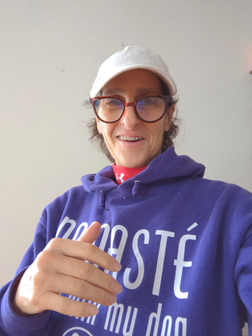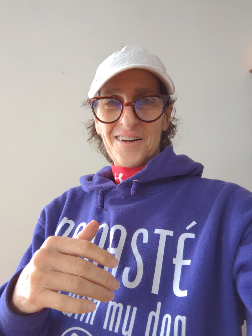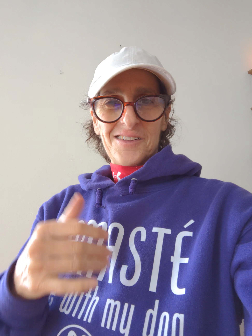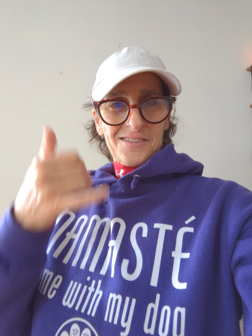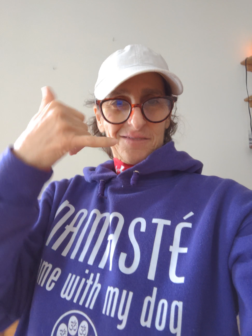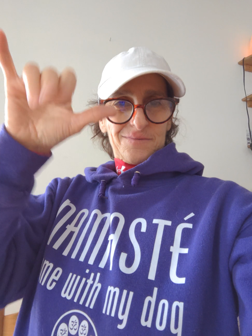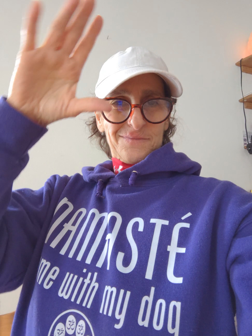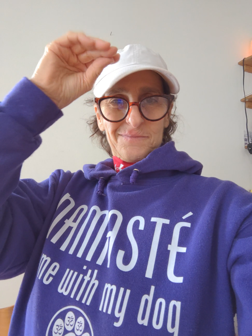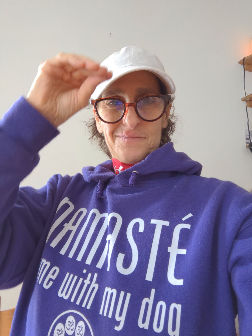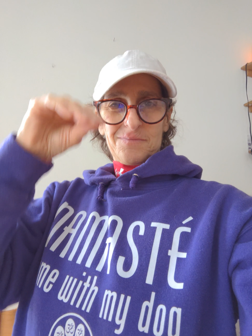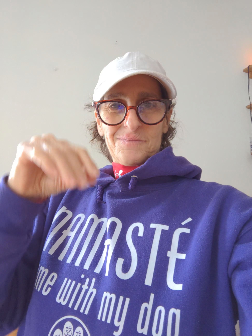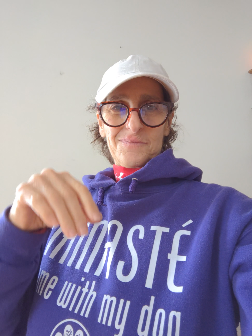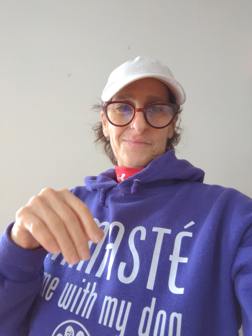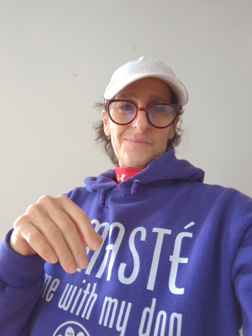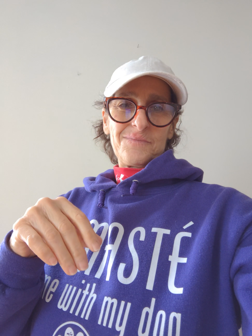cowboy